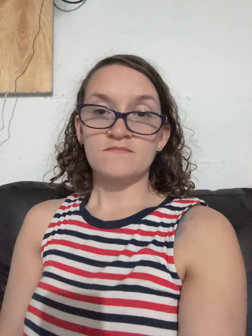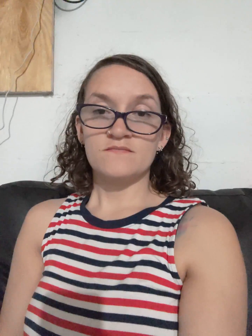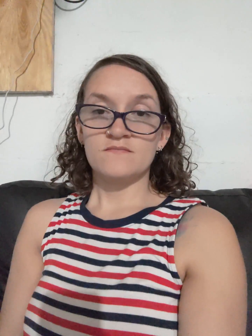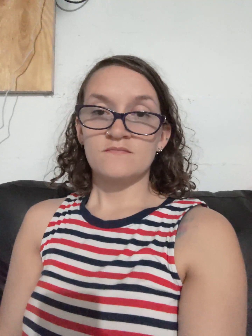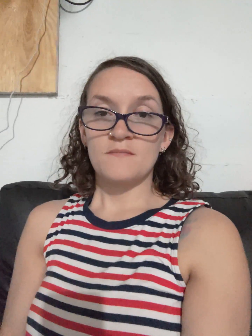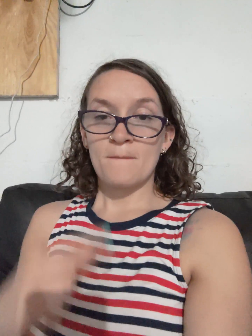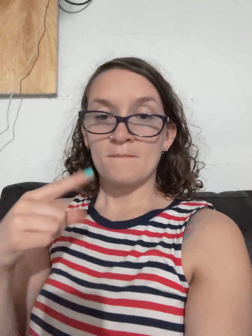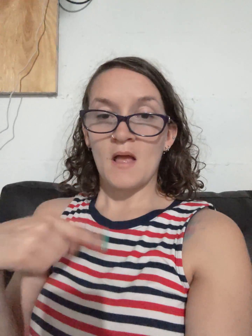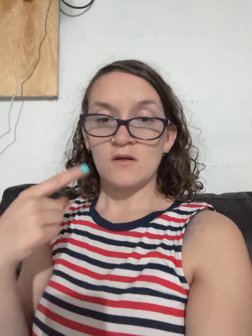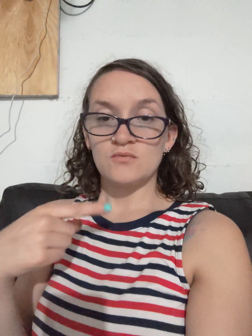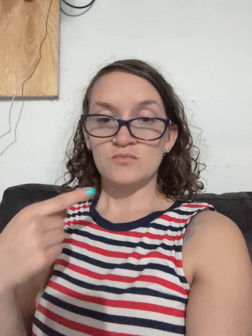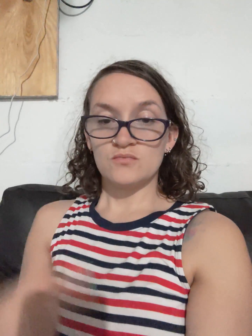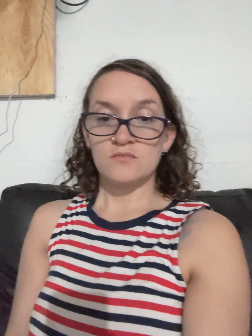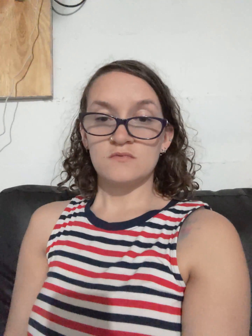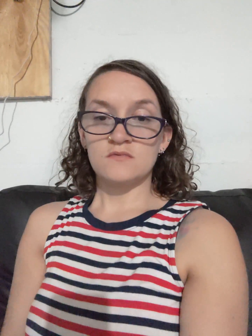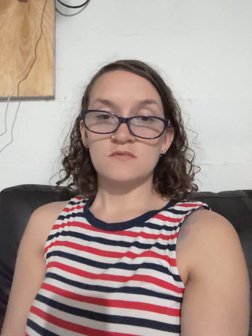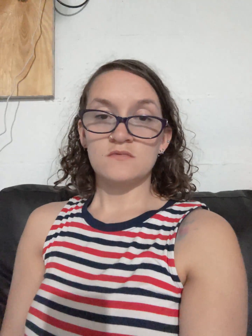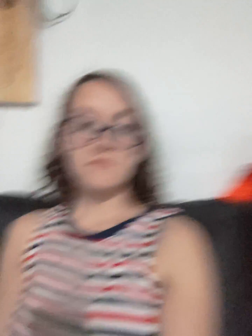about